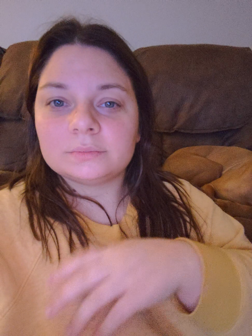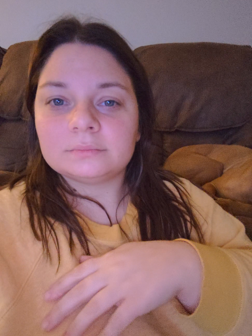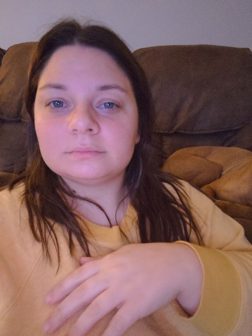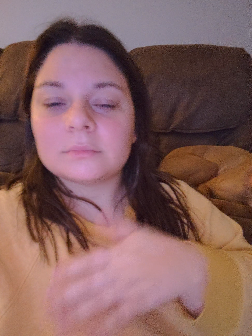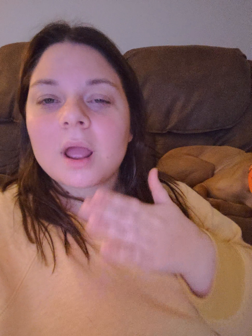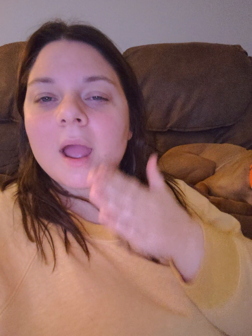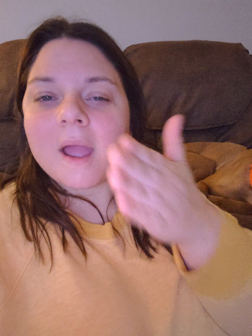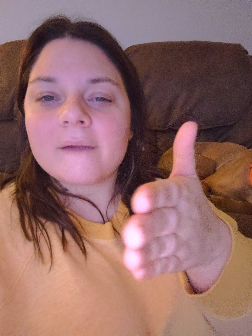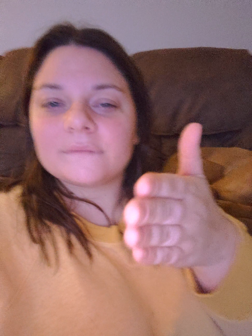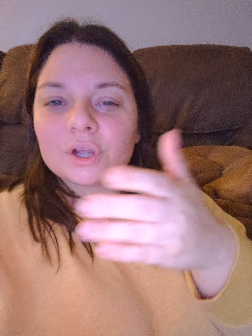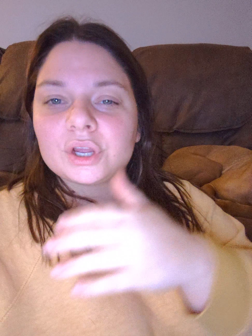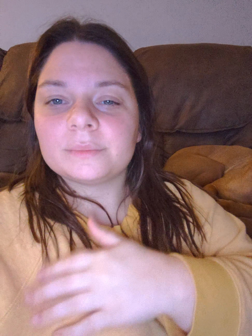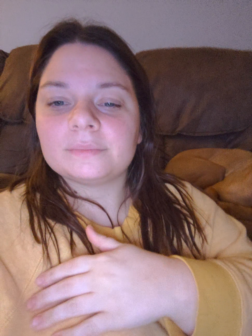after